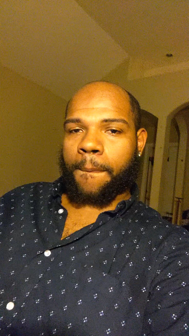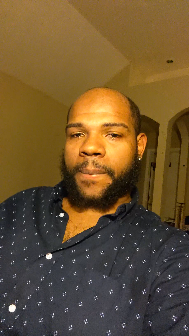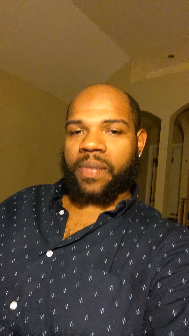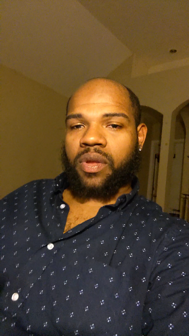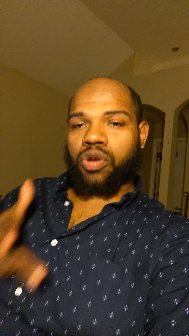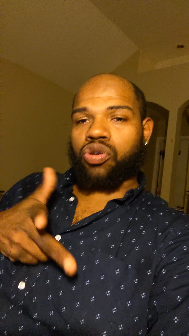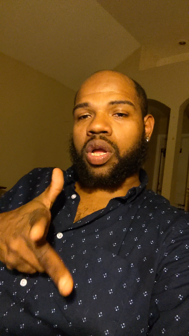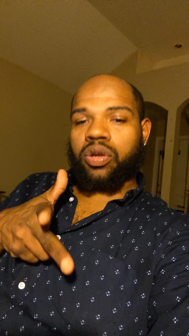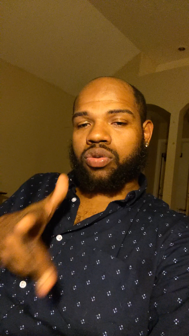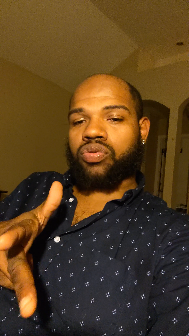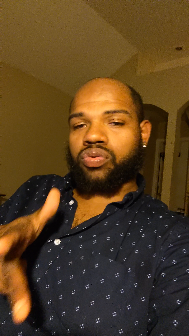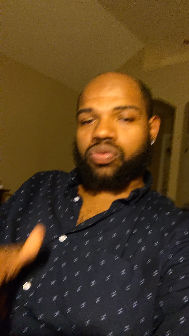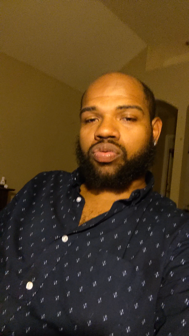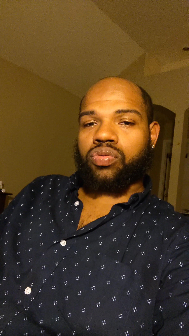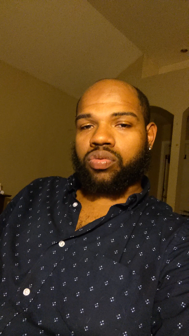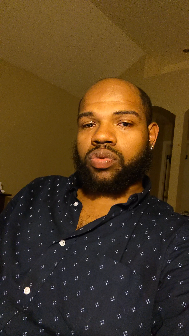garage